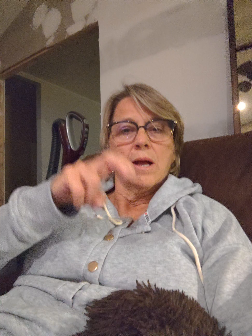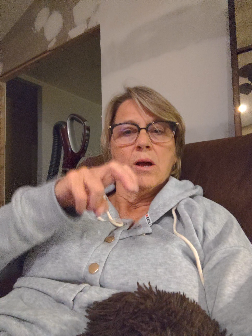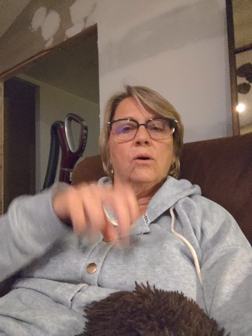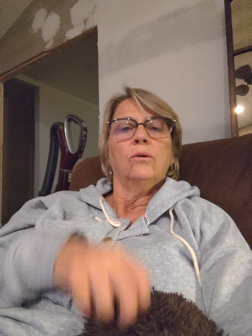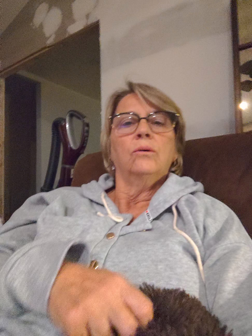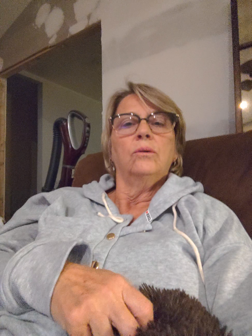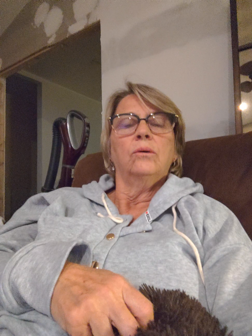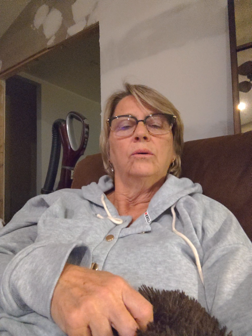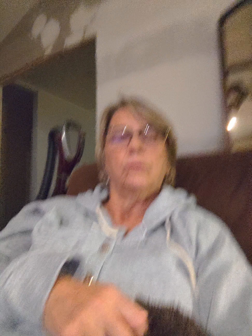chair